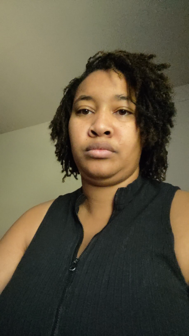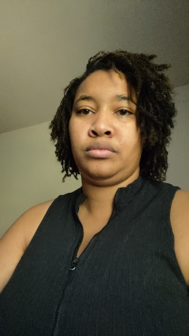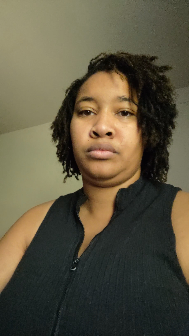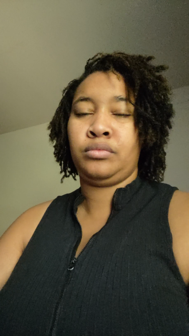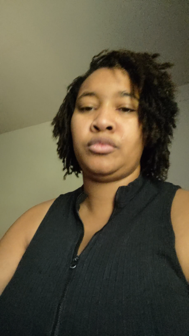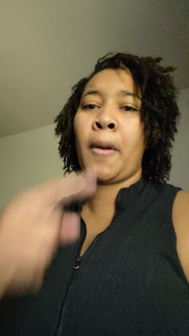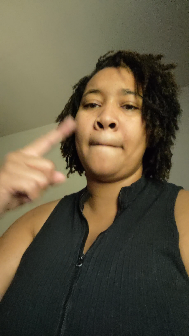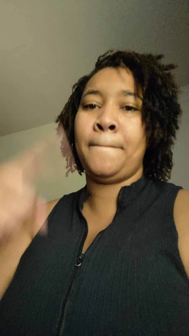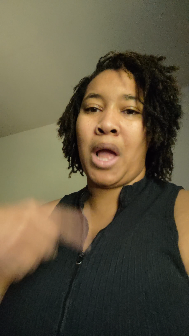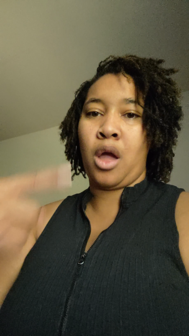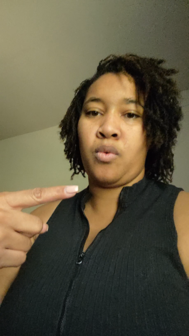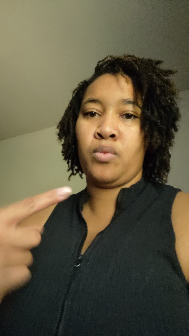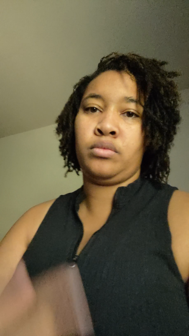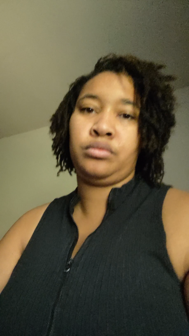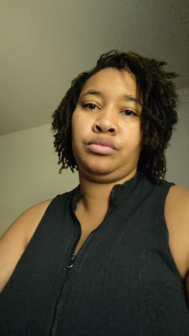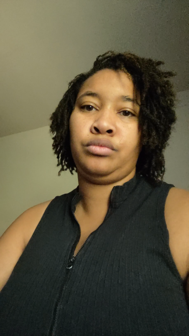about